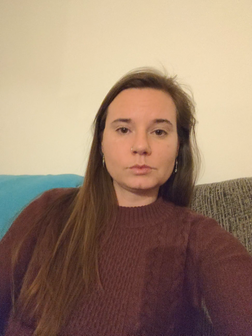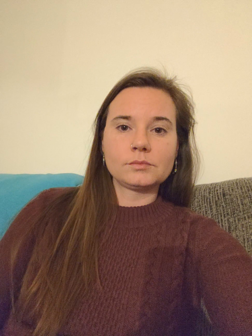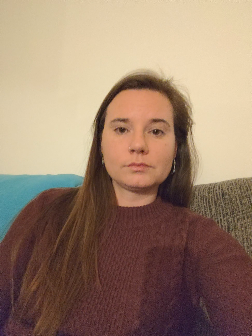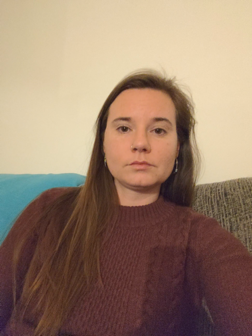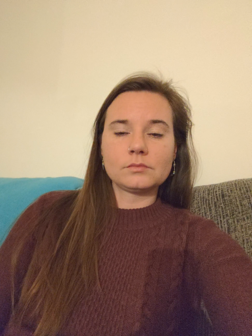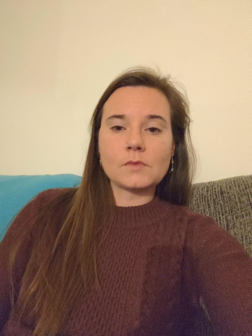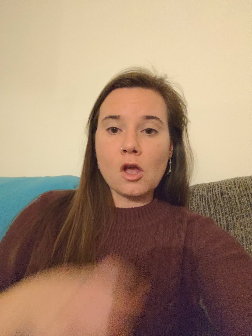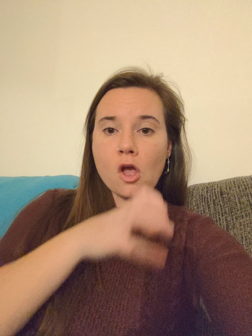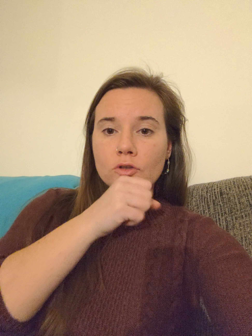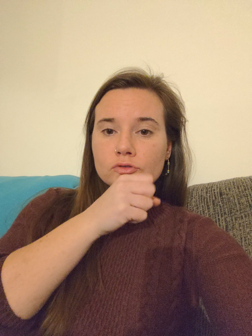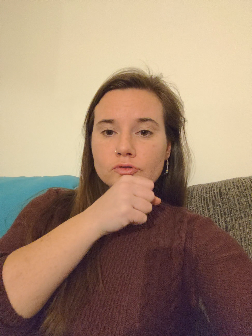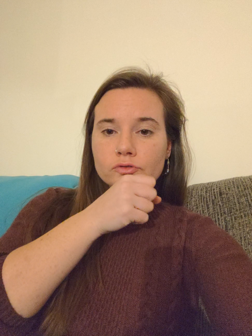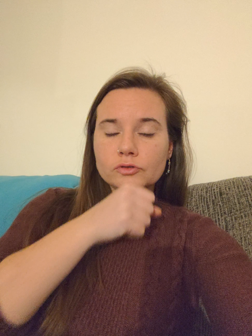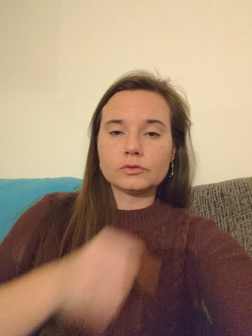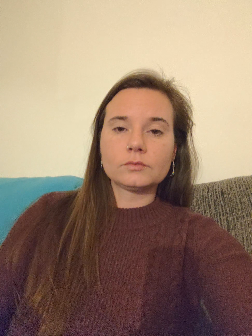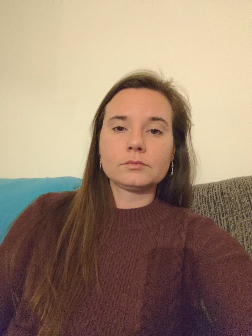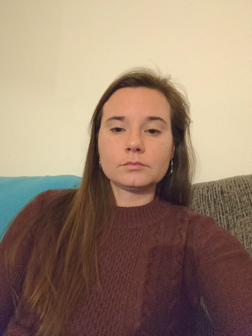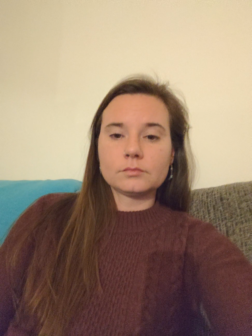orange